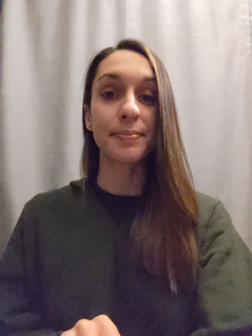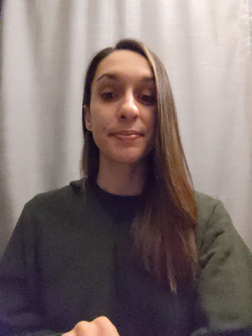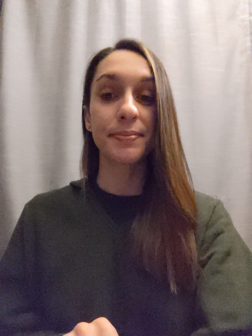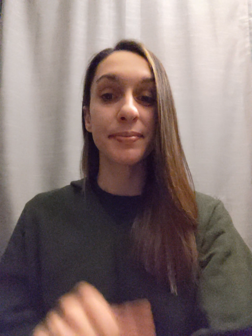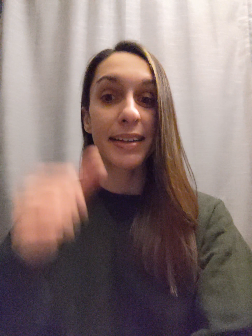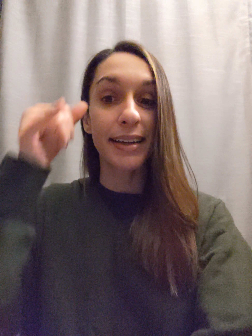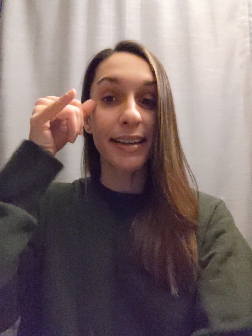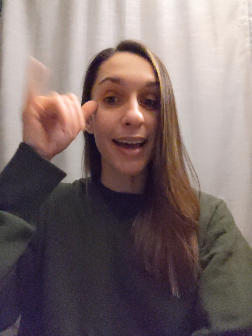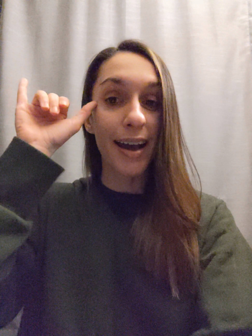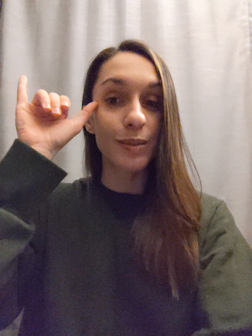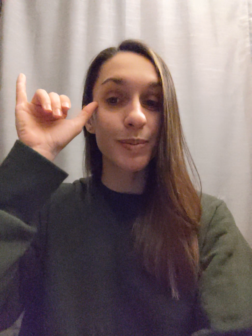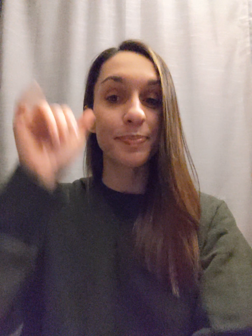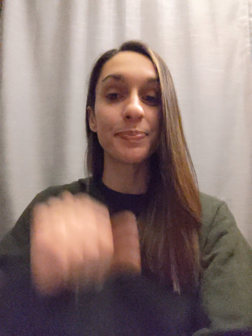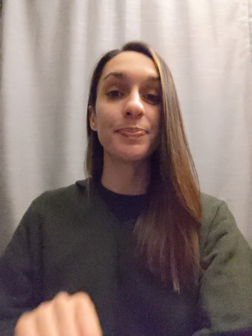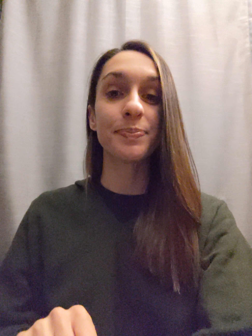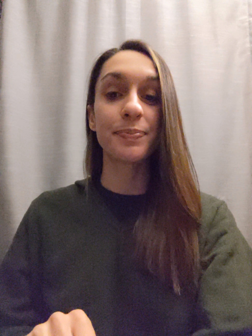cow